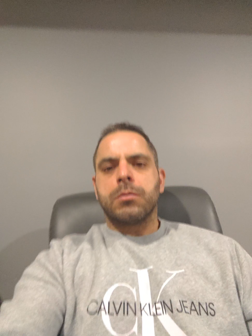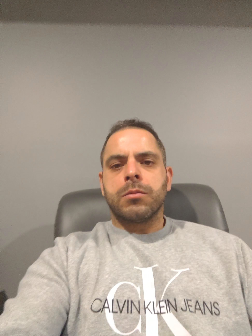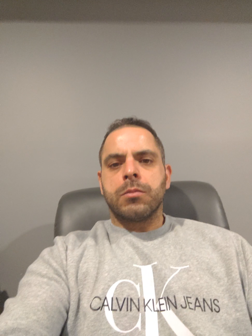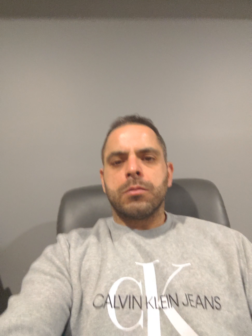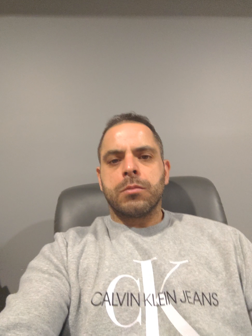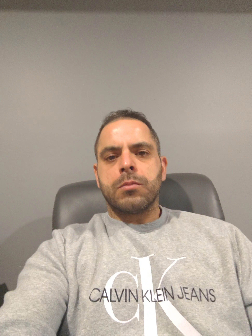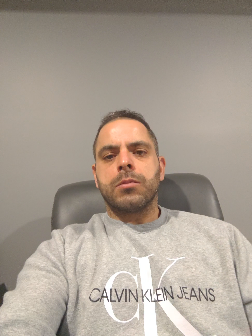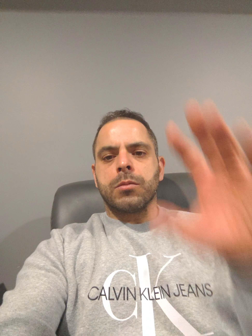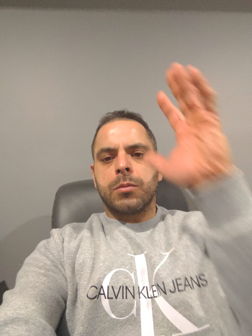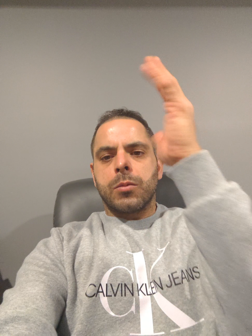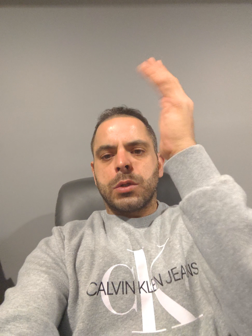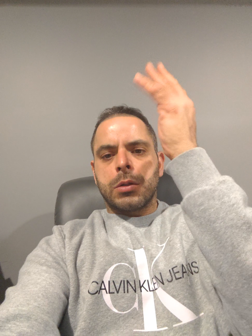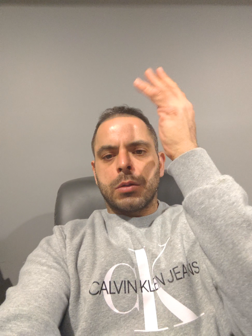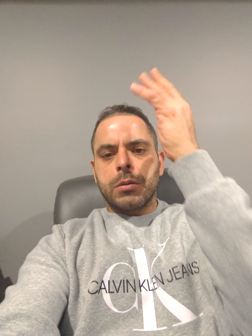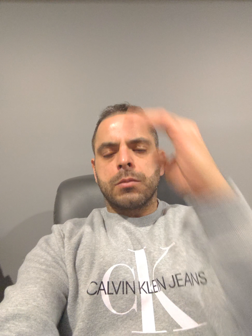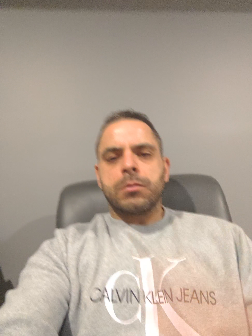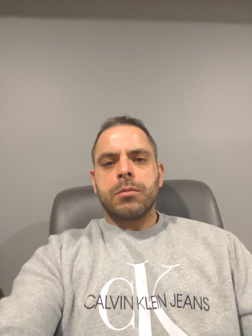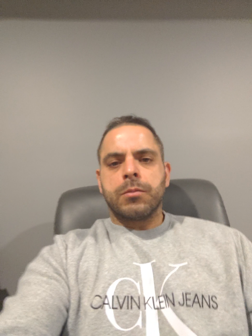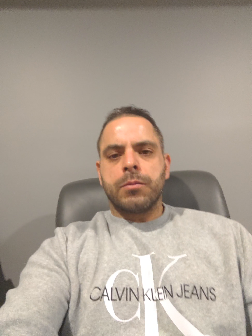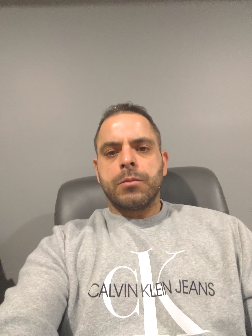tree